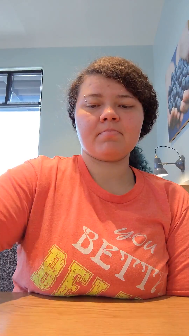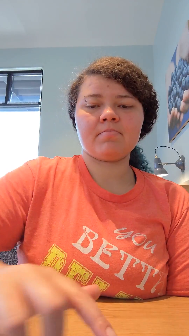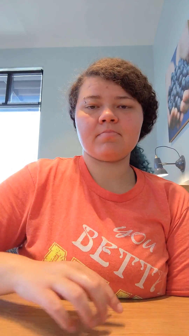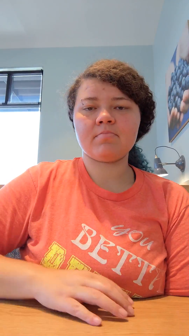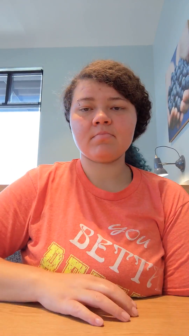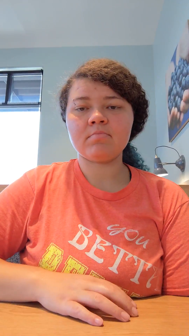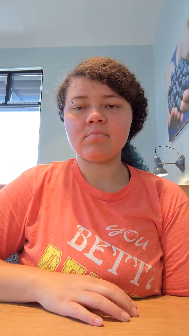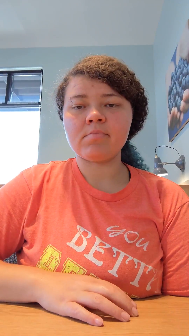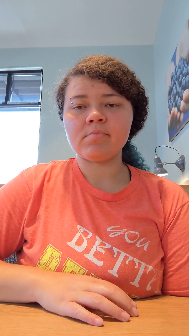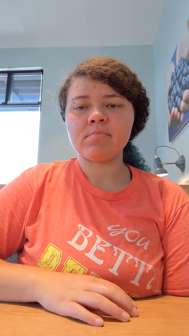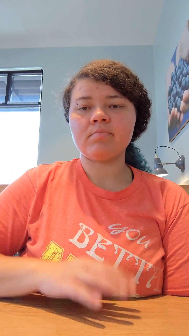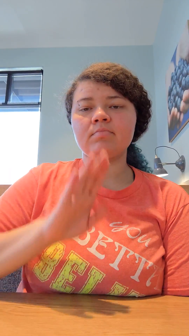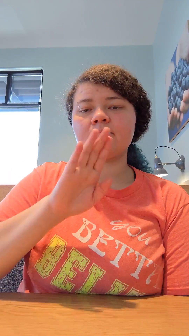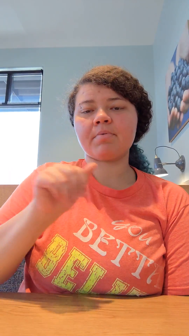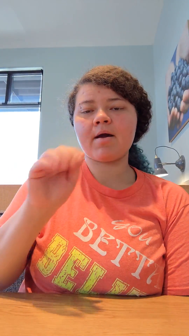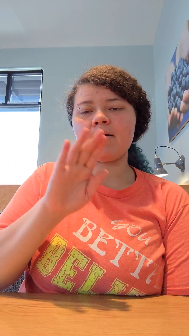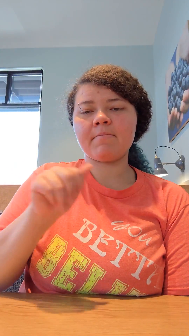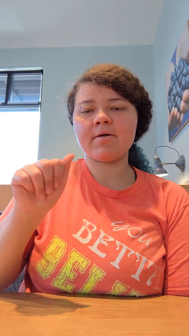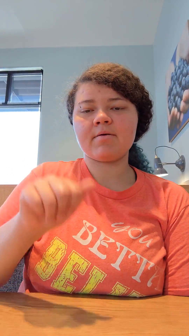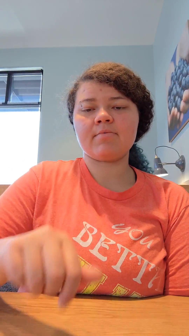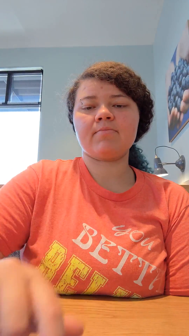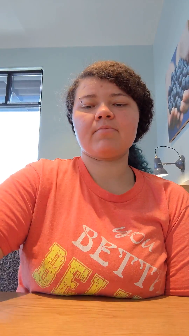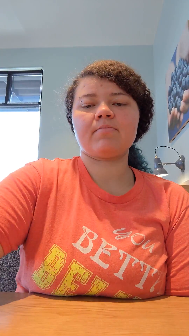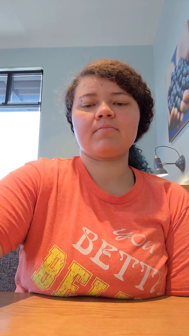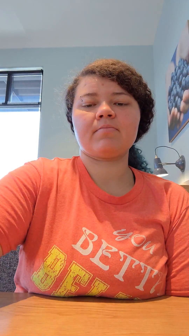baa baa